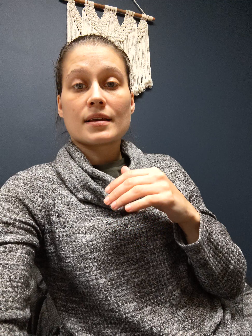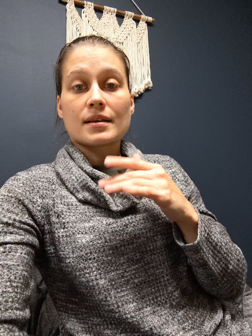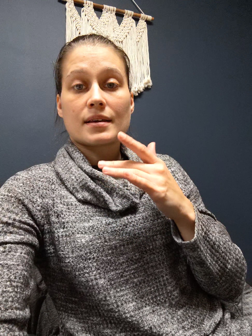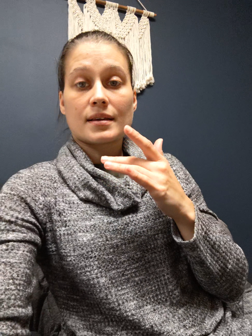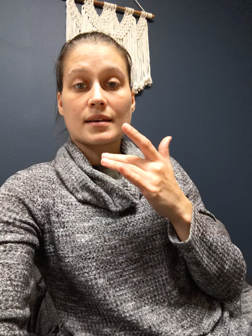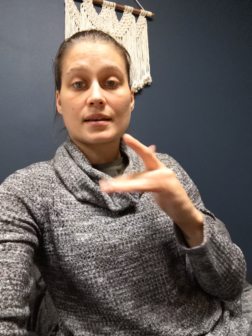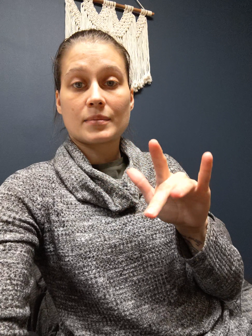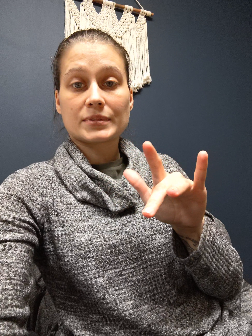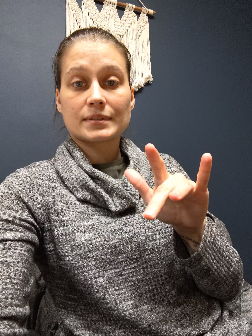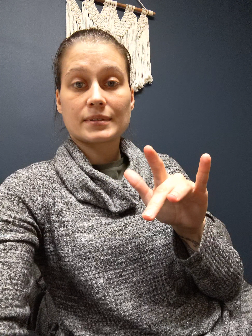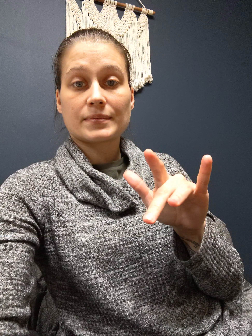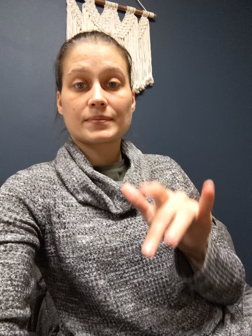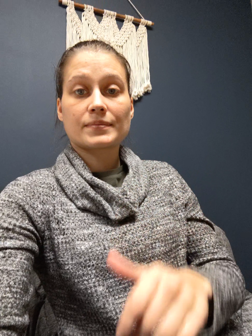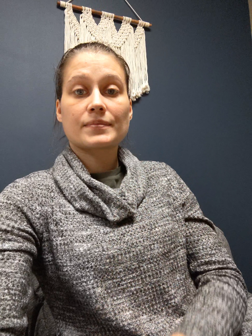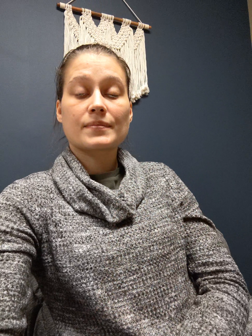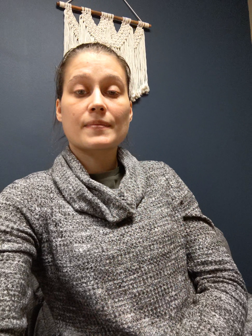empty